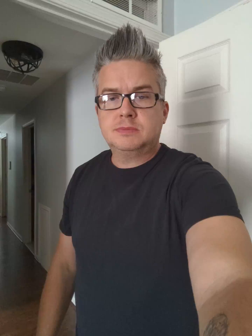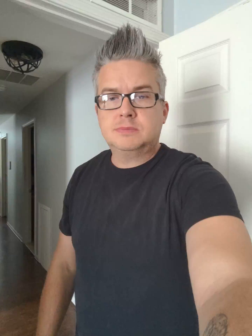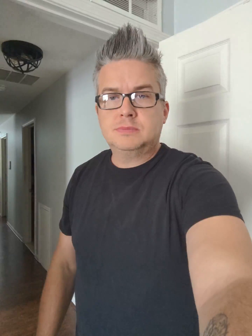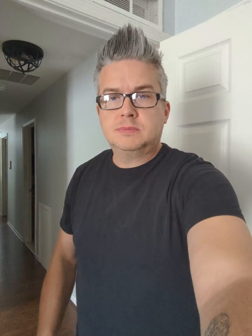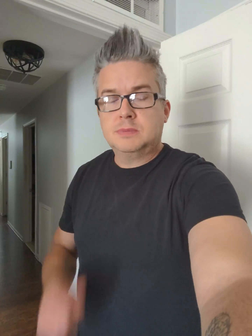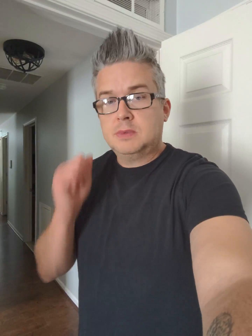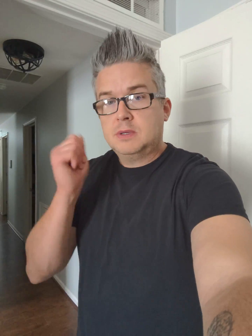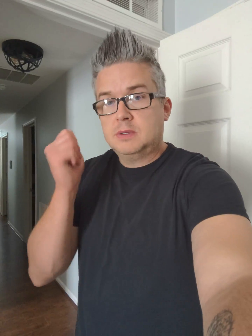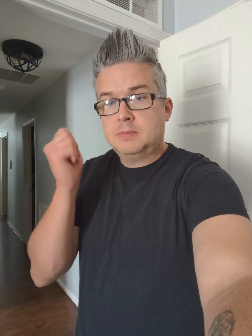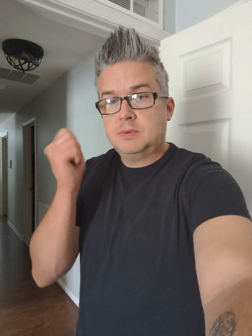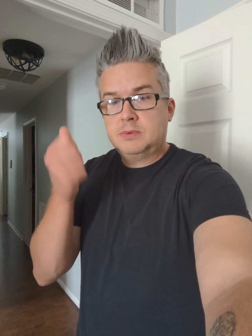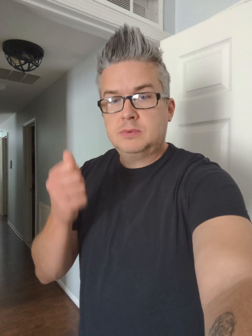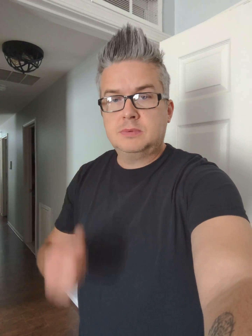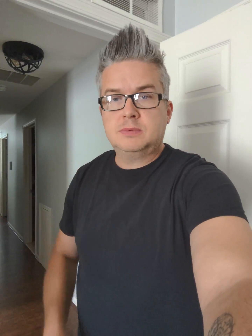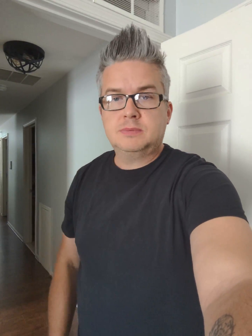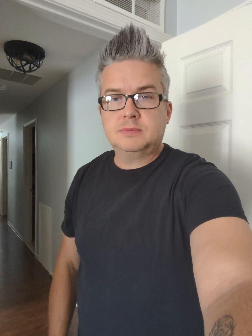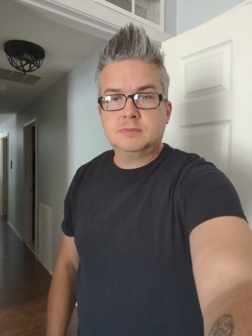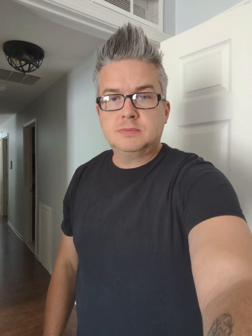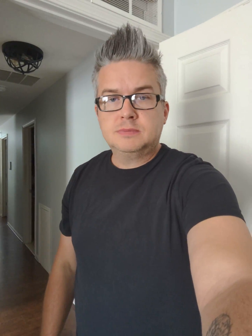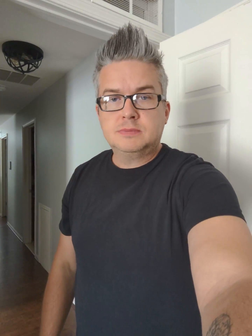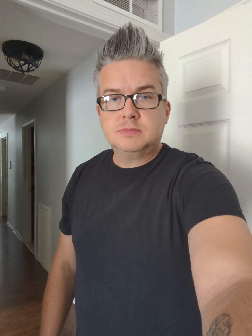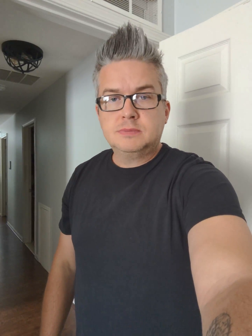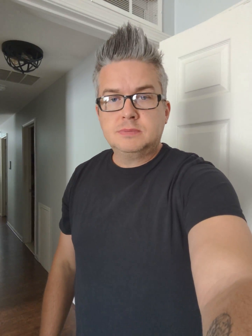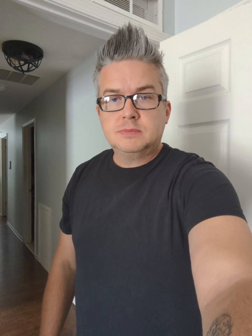bat